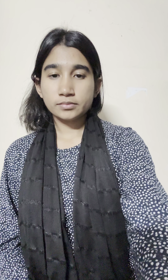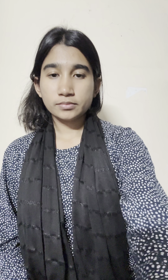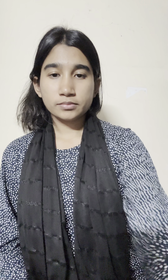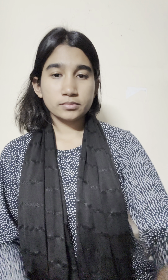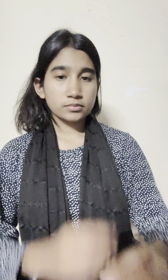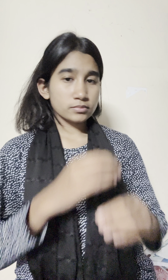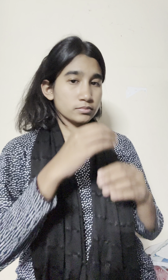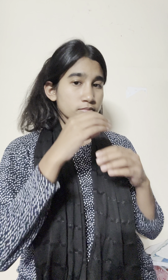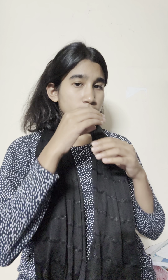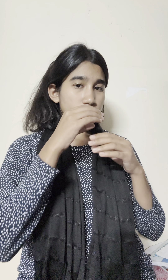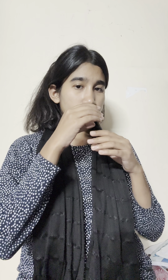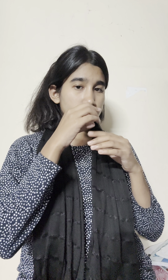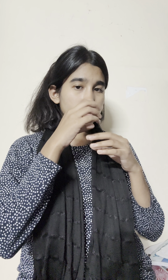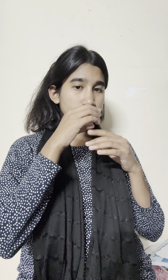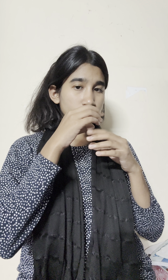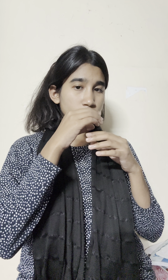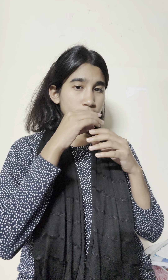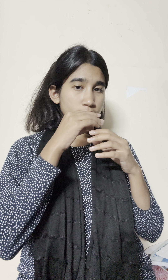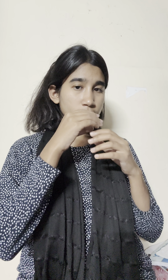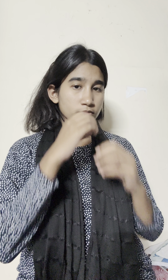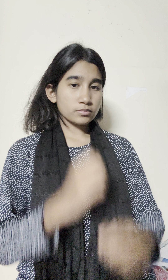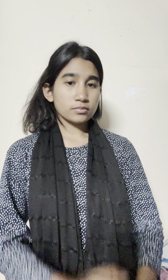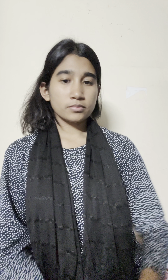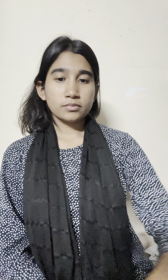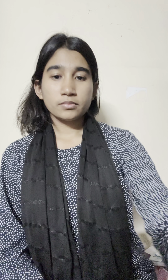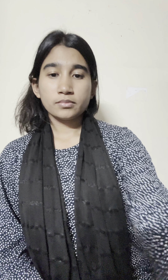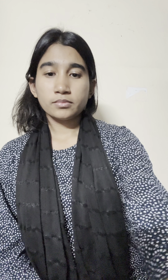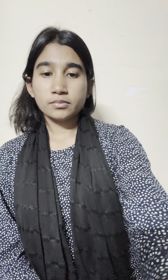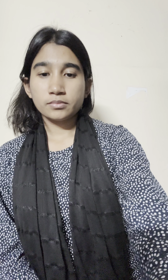বাঁশি